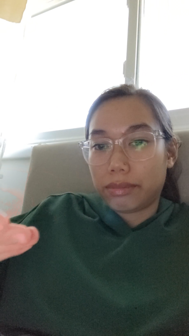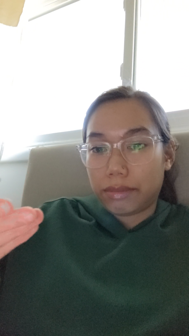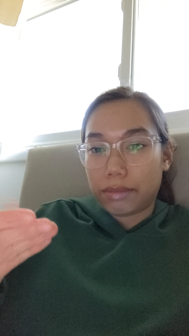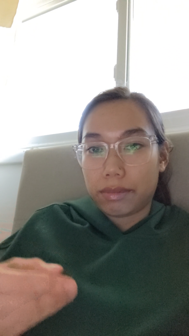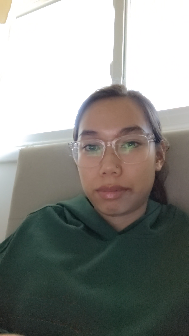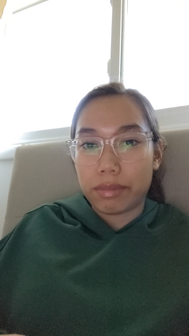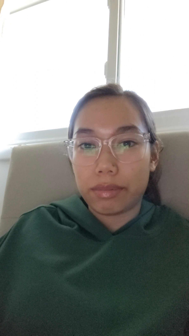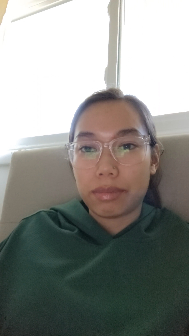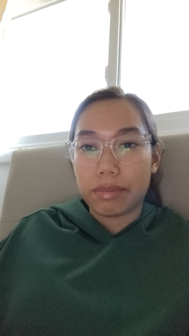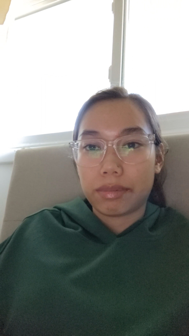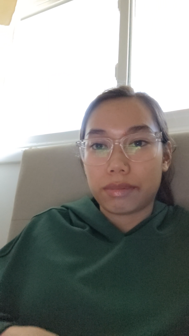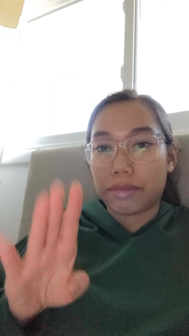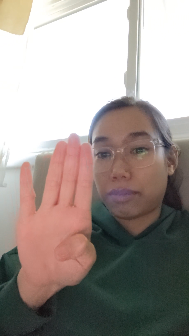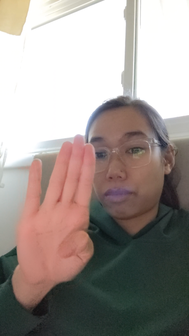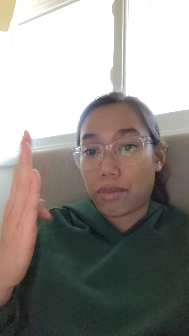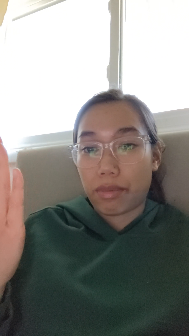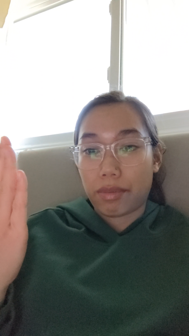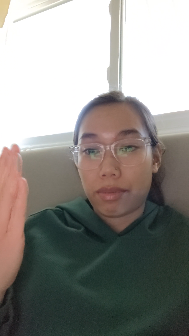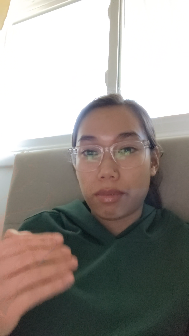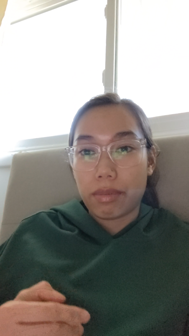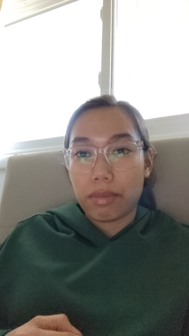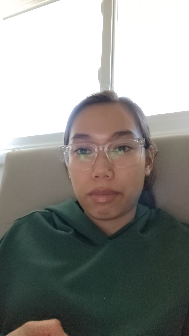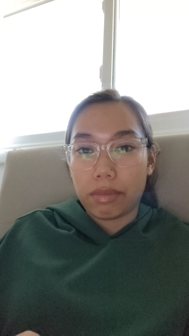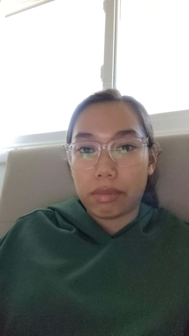door